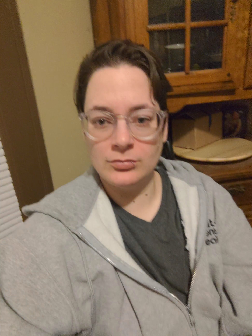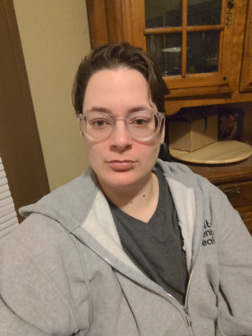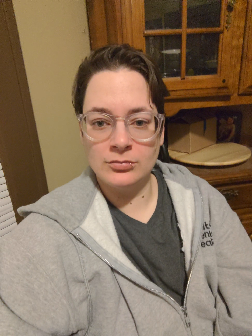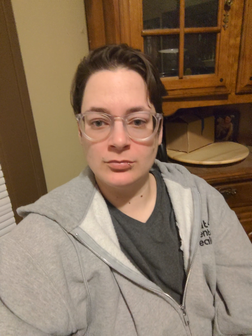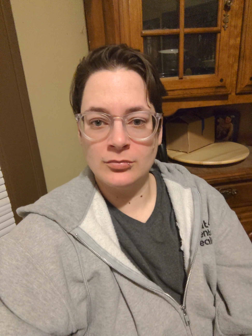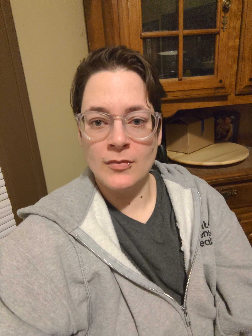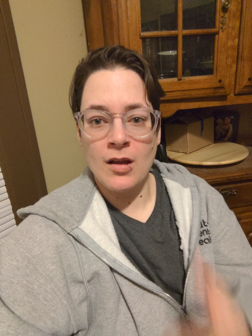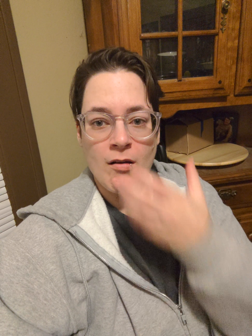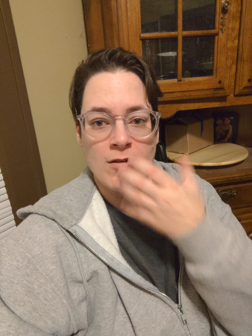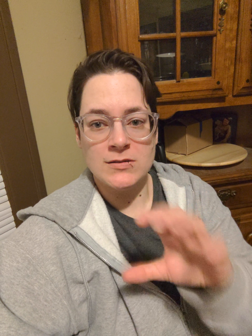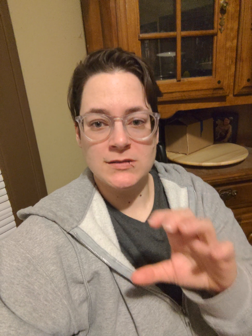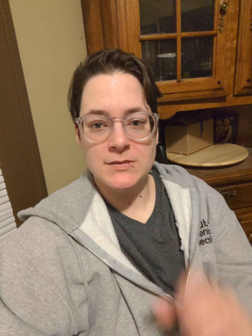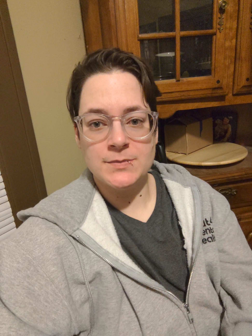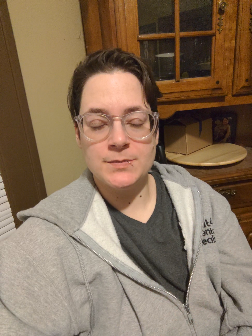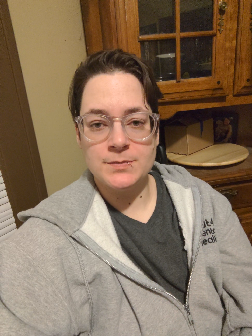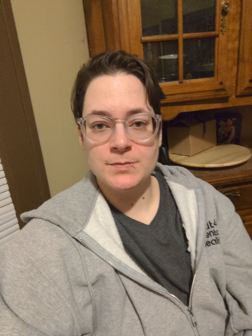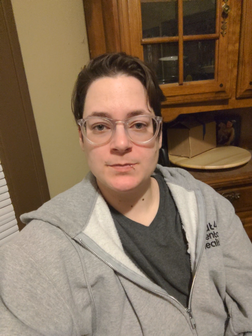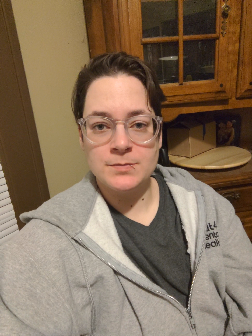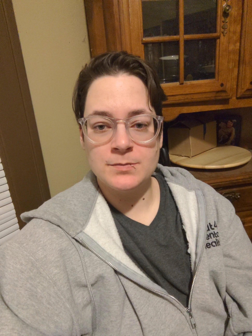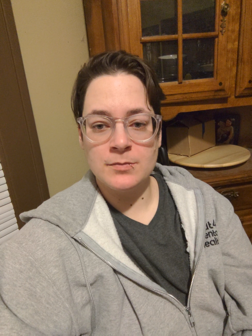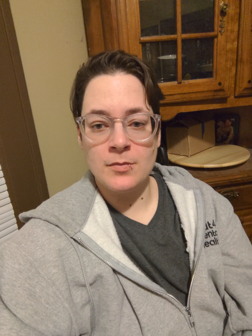hot